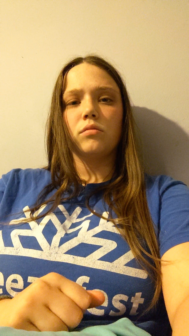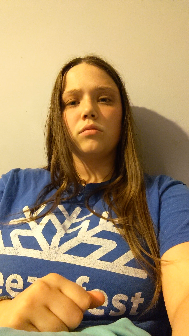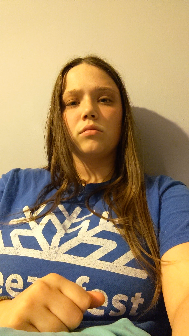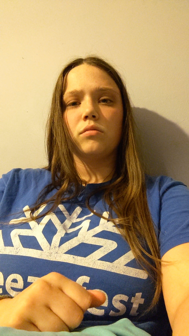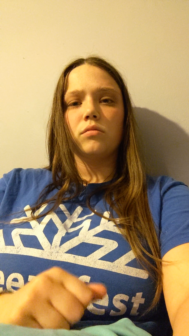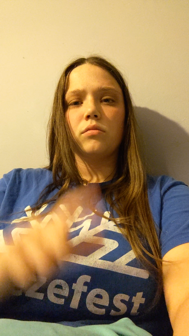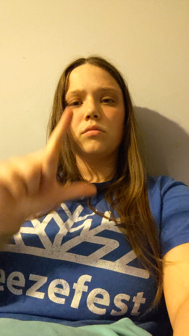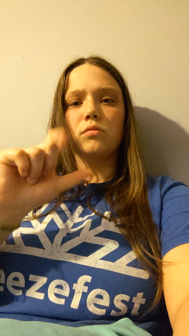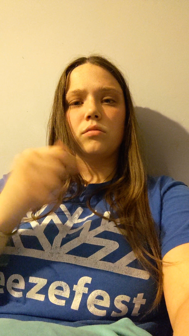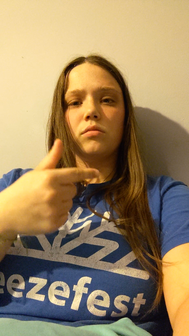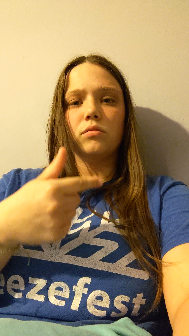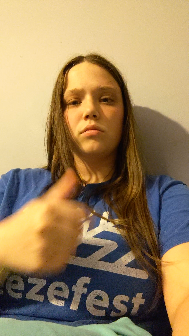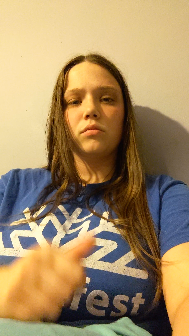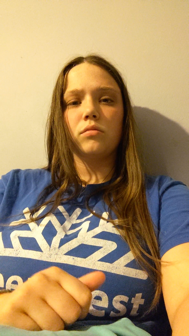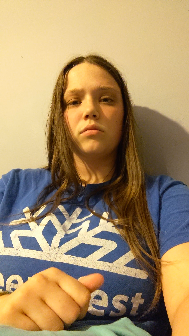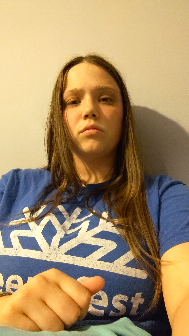leg